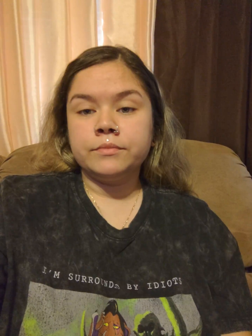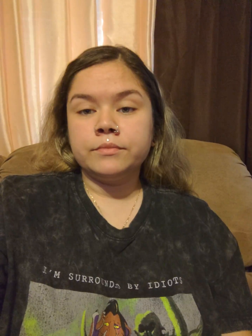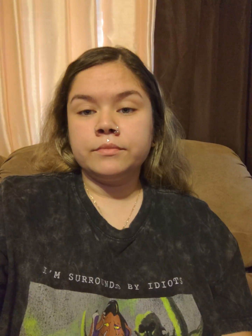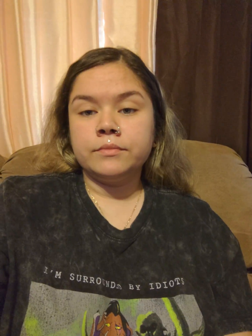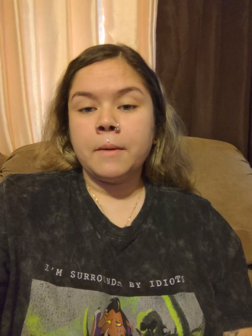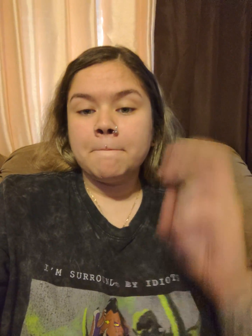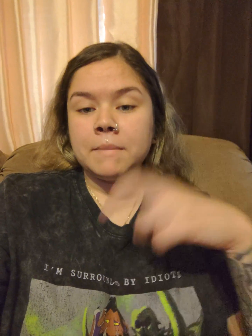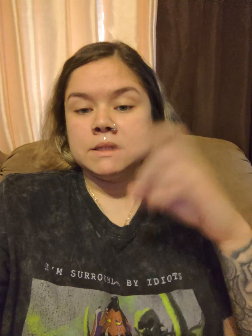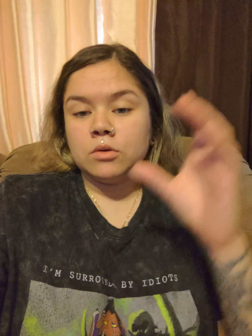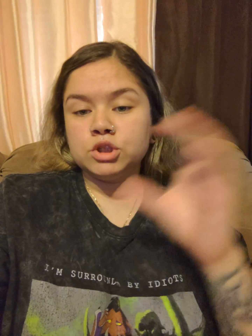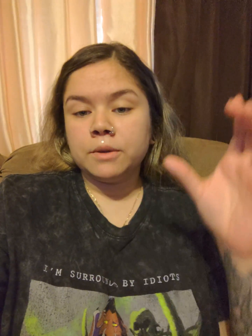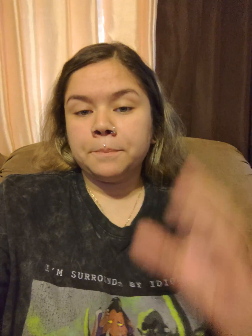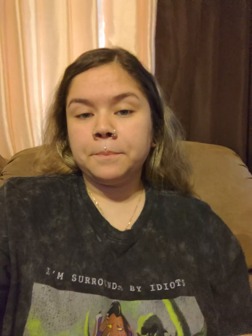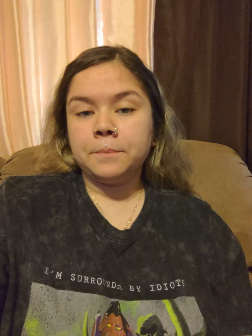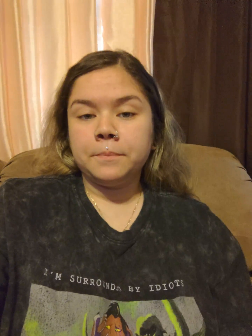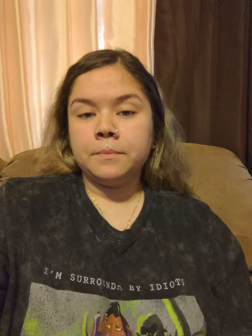potato chip